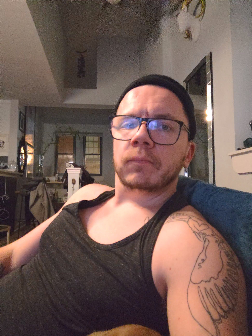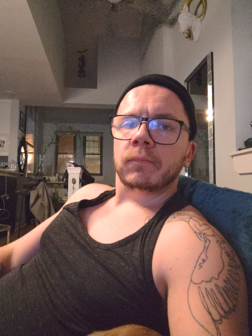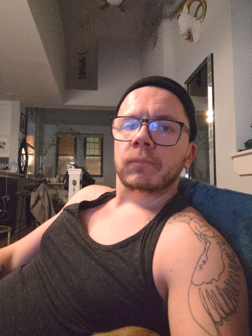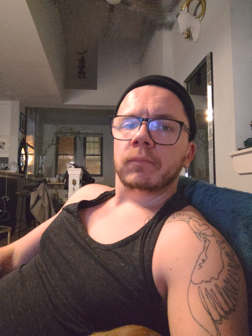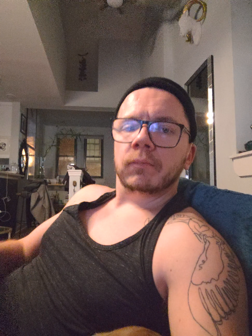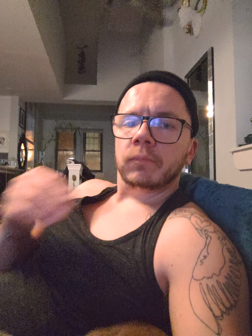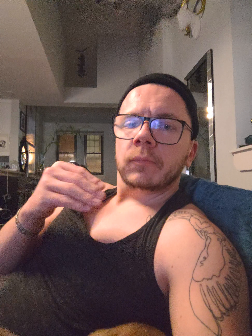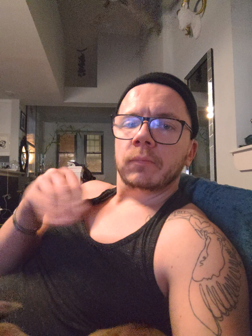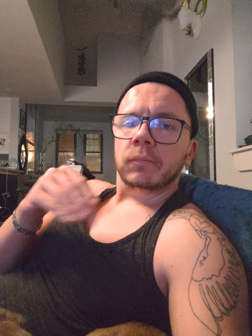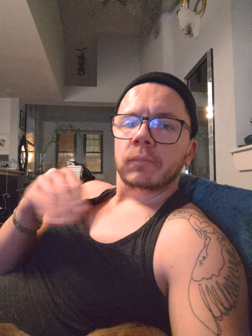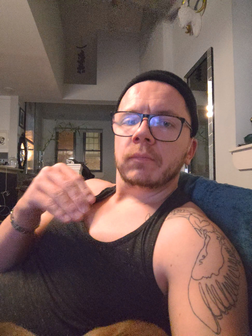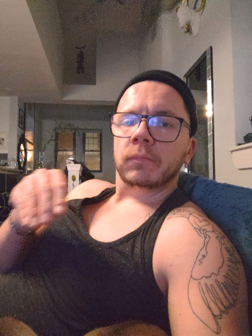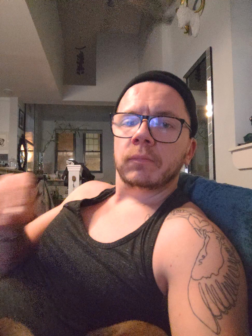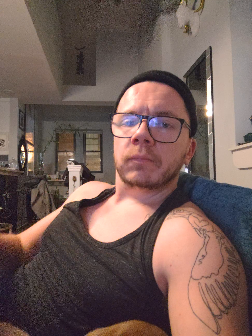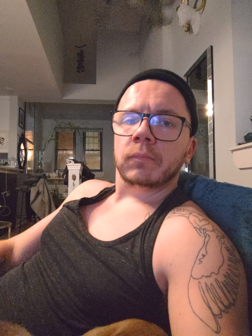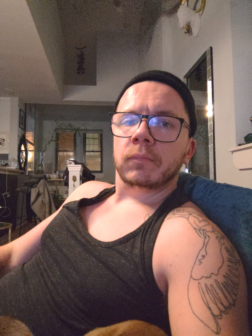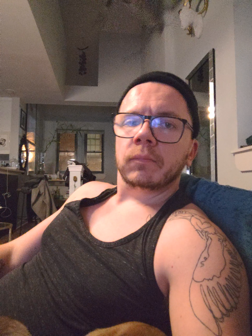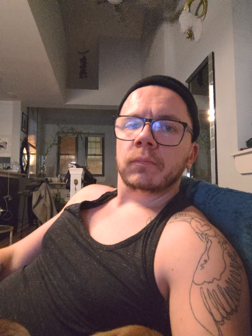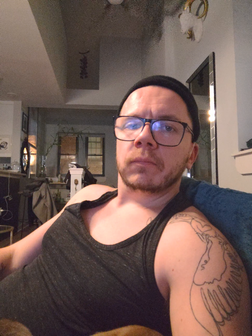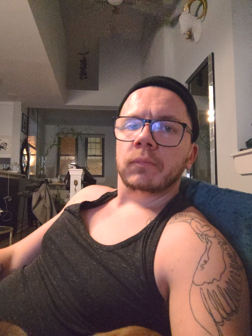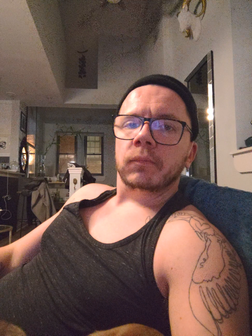store